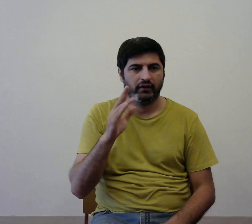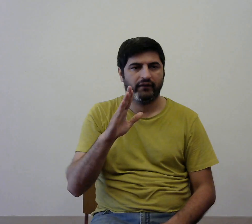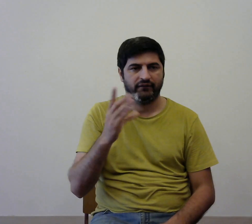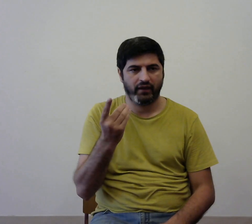və